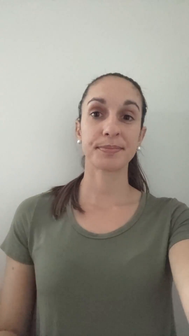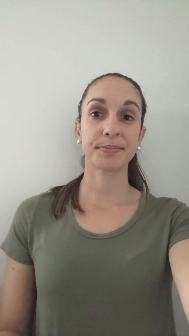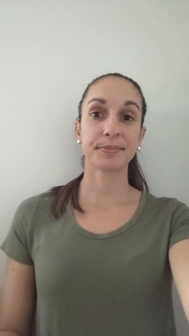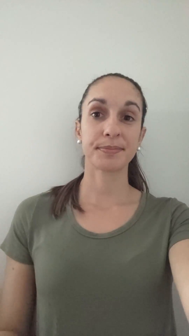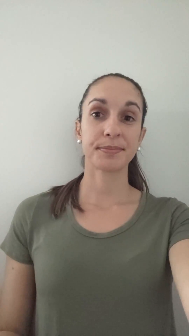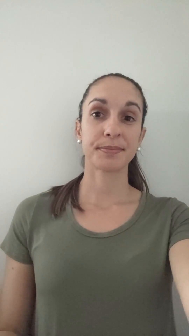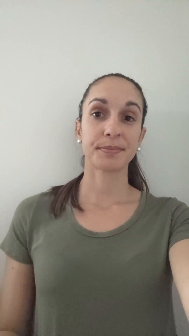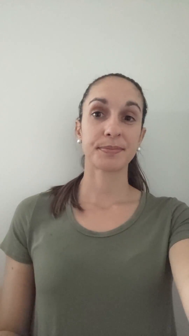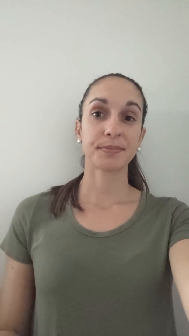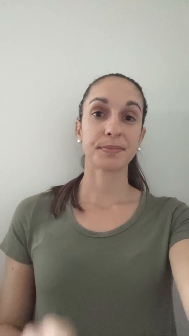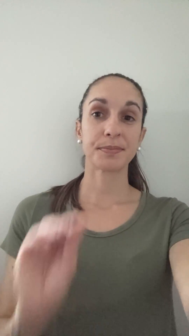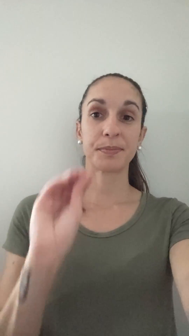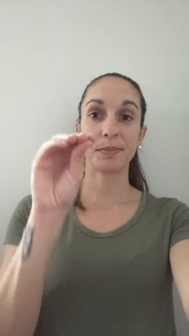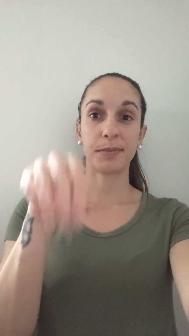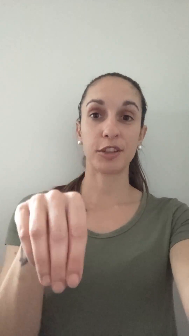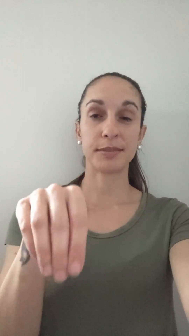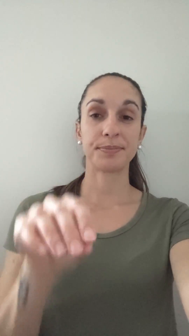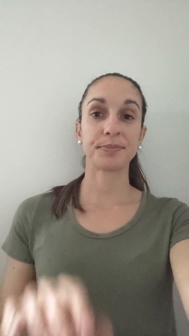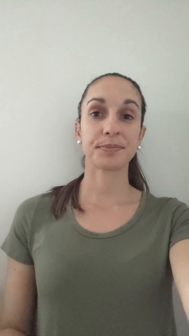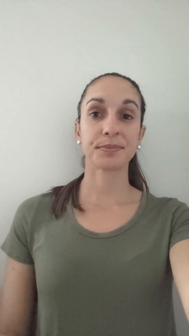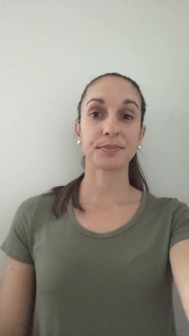put